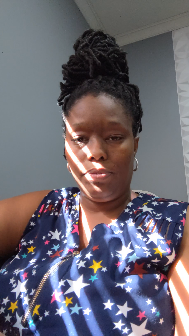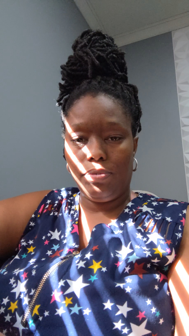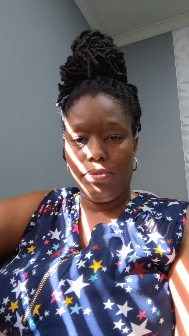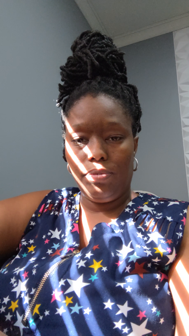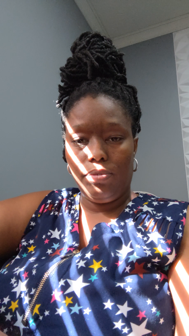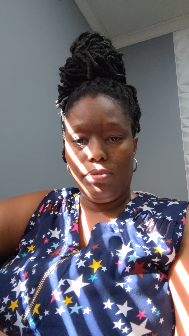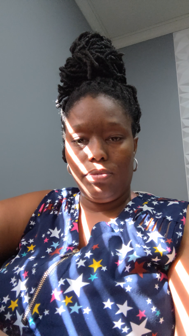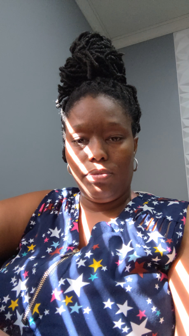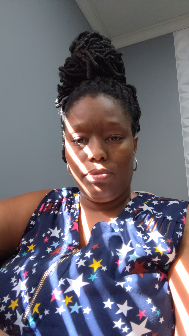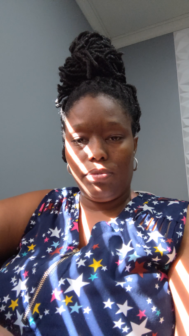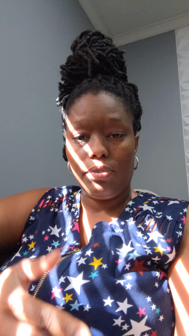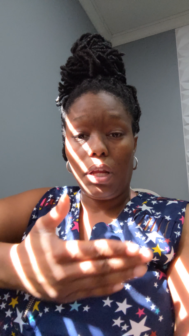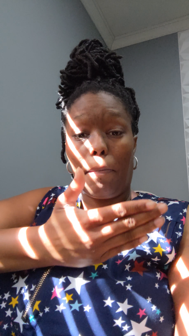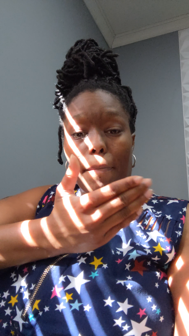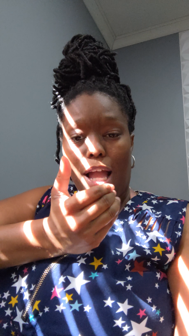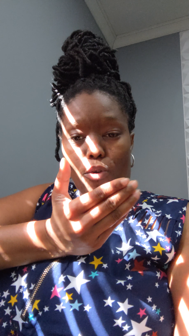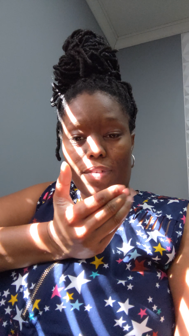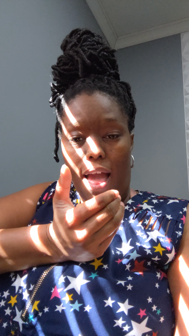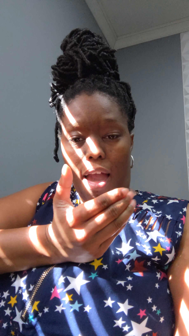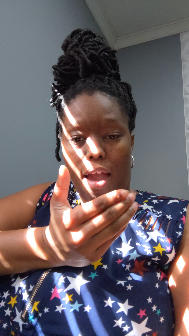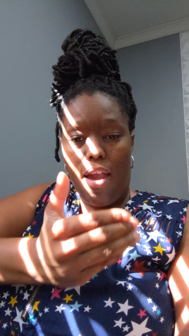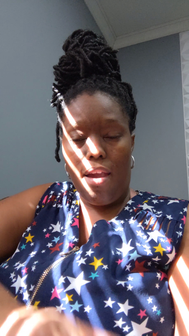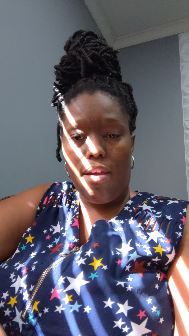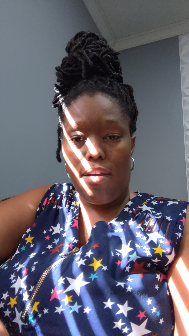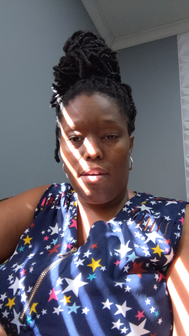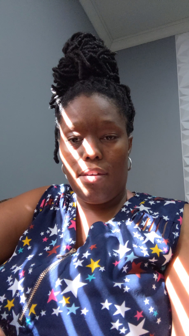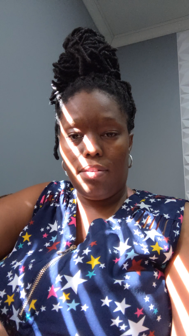butterfly